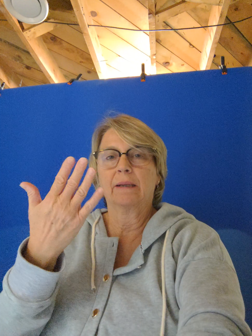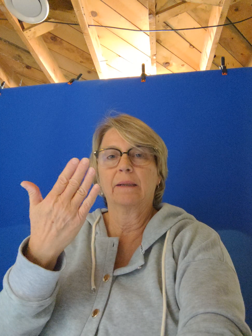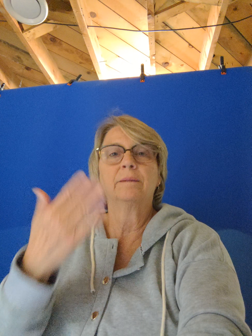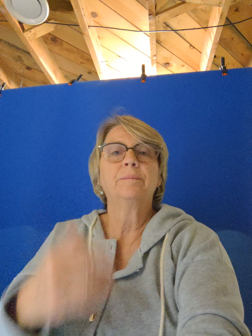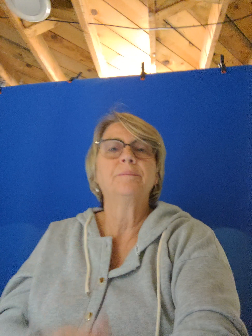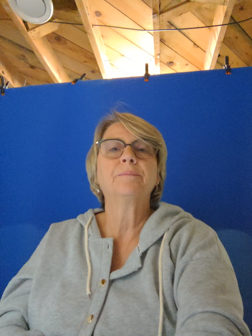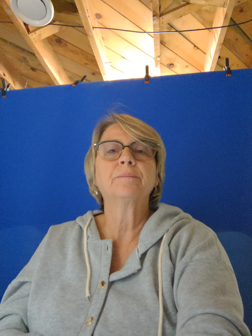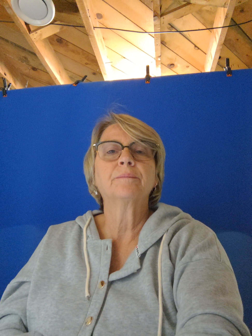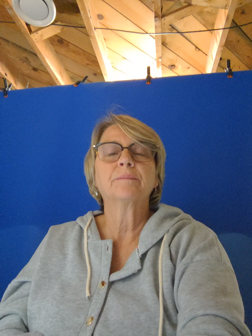mitten